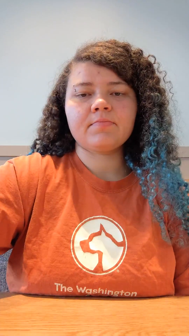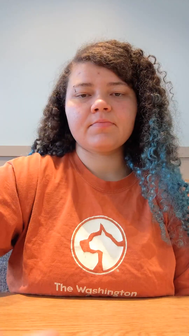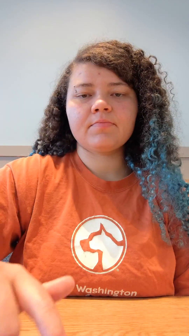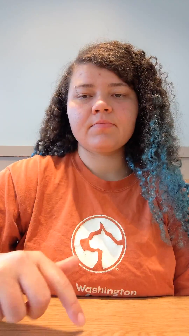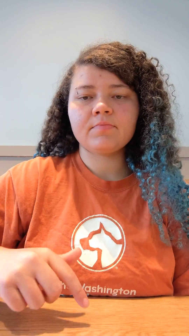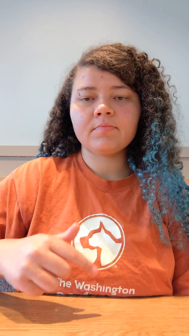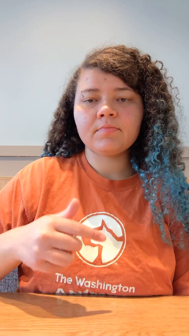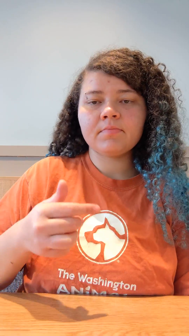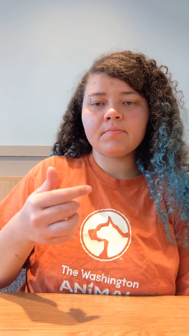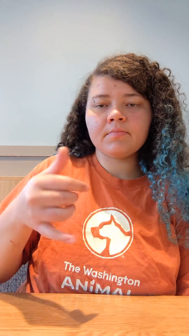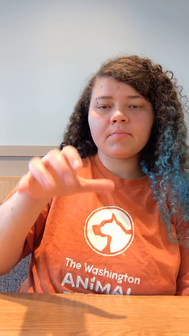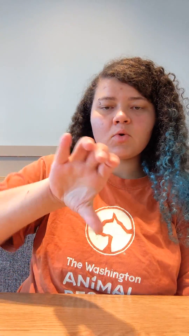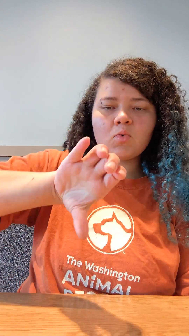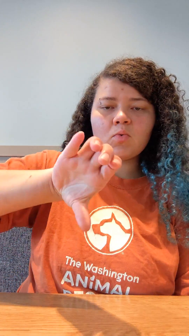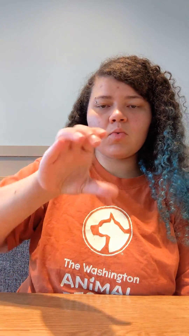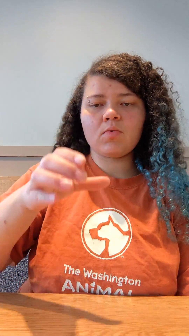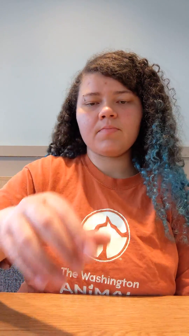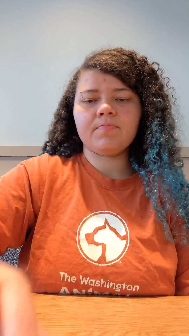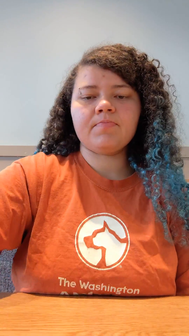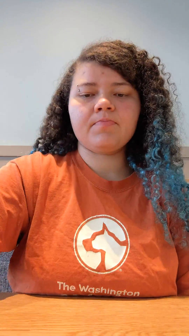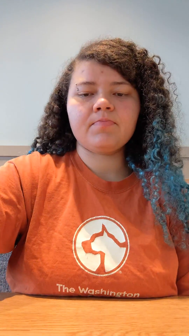pour